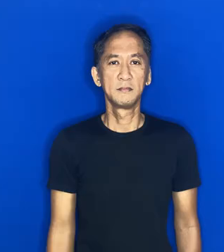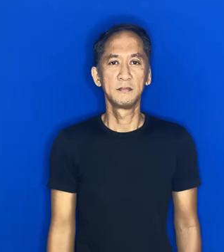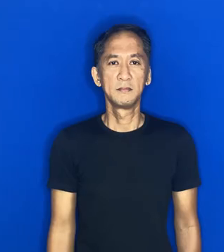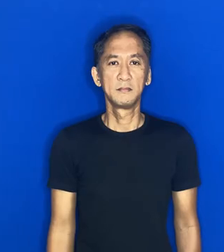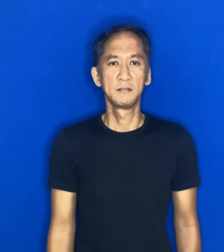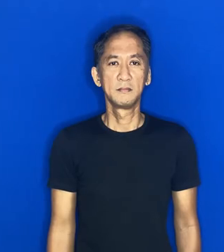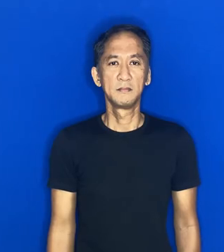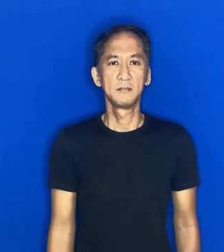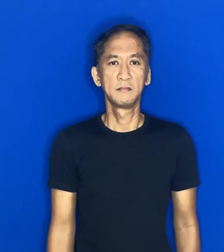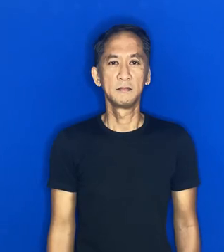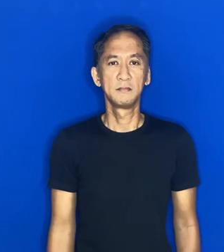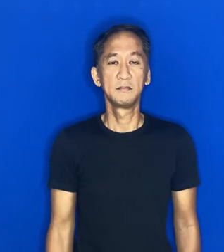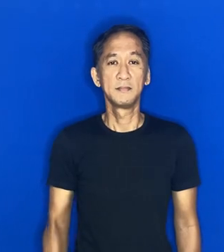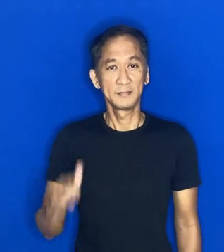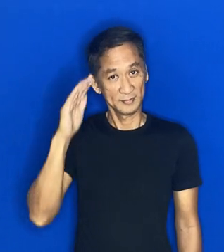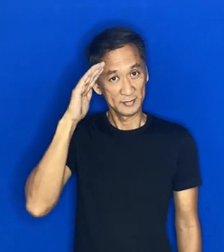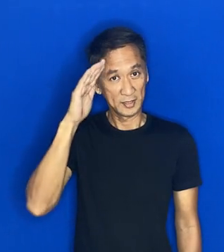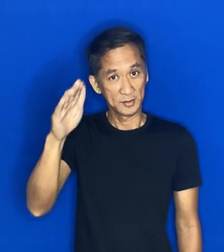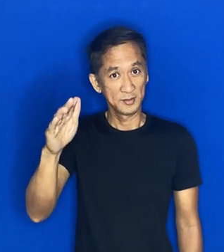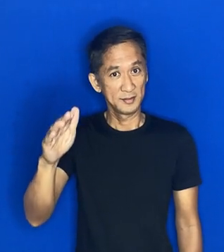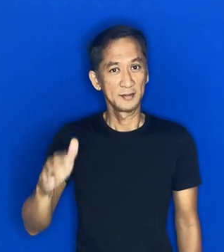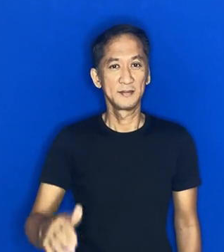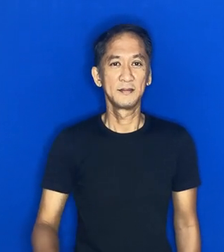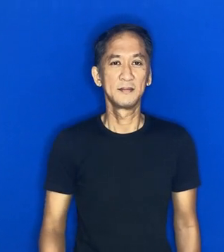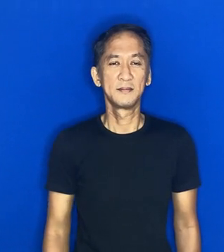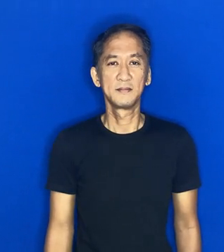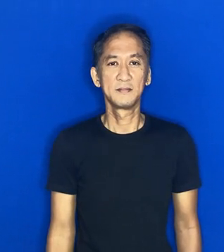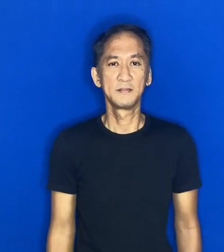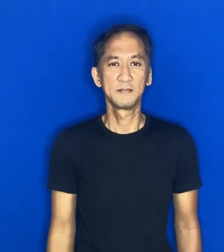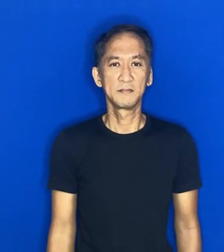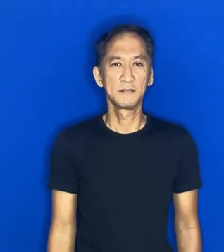hello